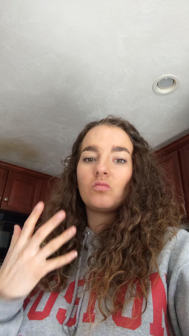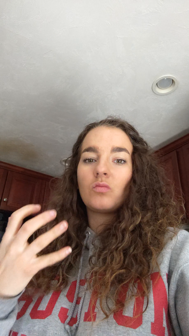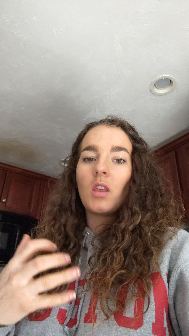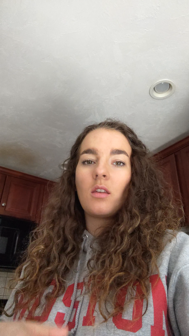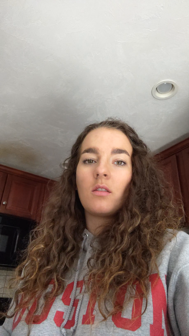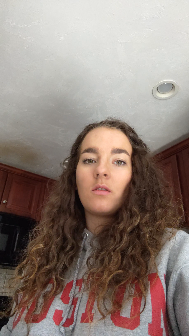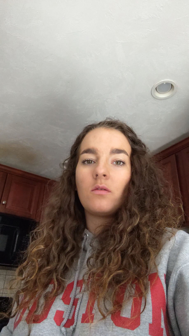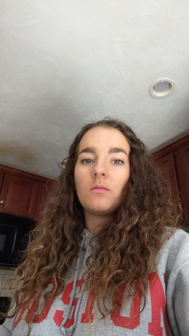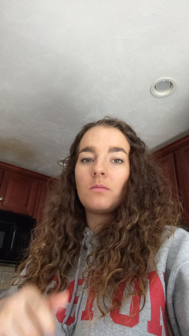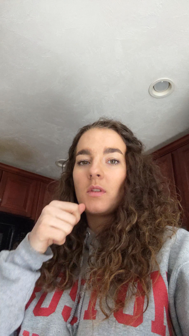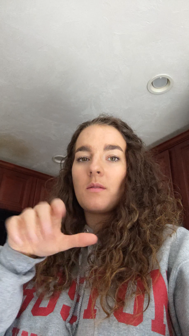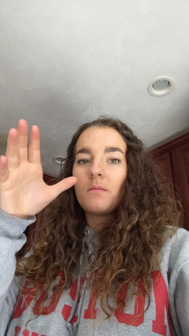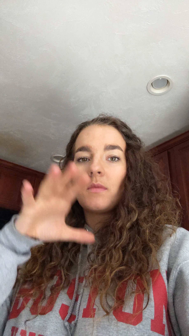mailman